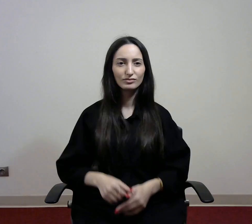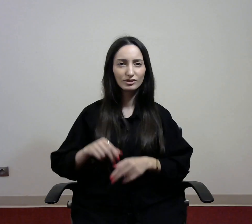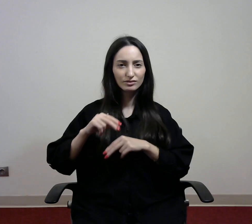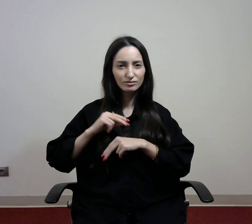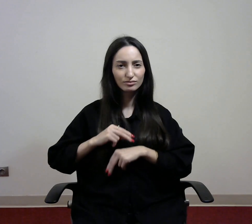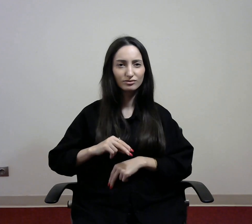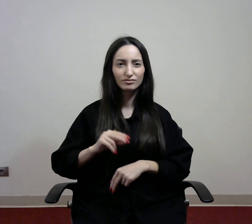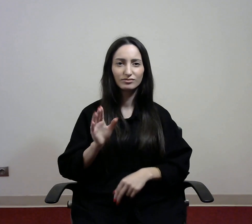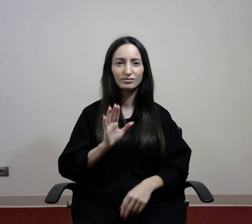zəhmət olmasa